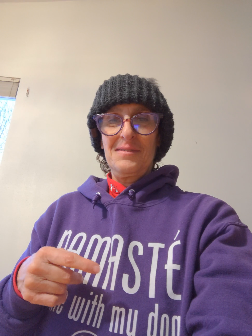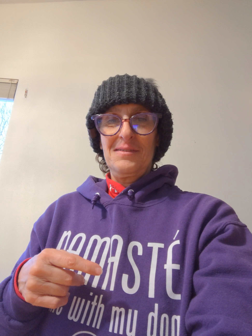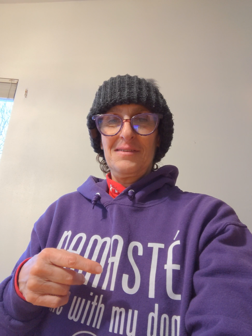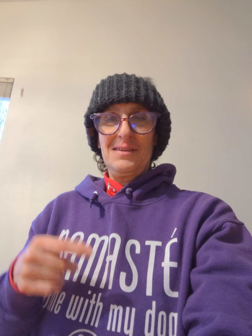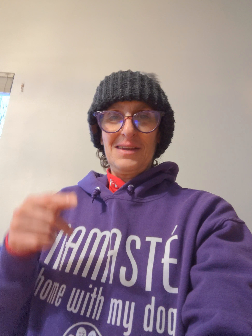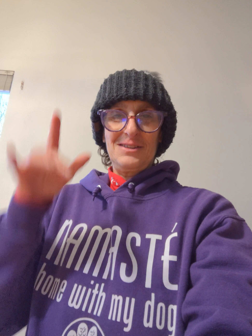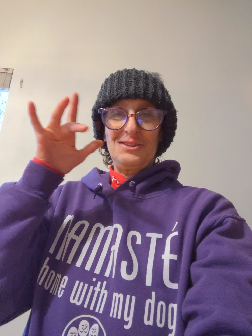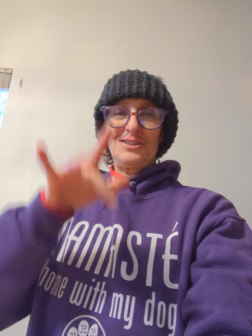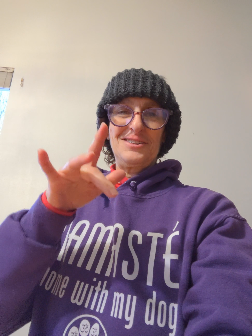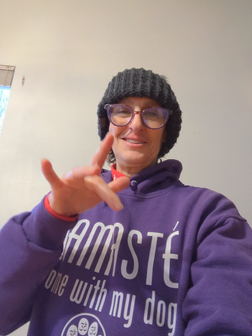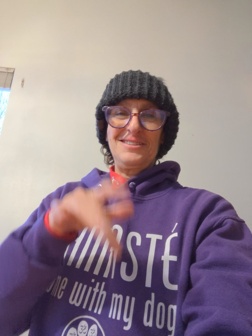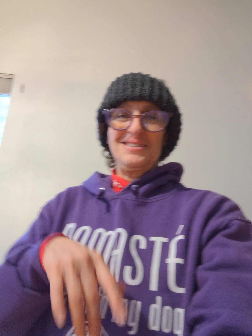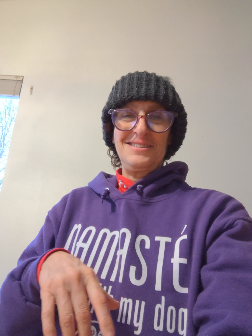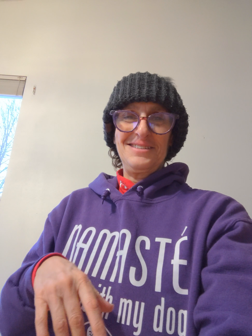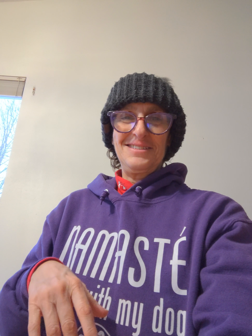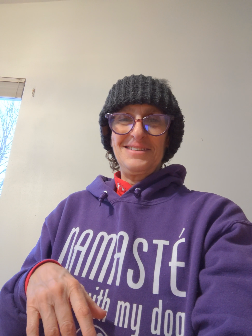touch